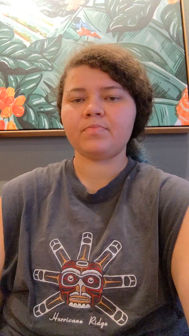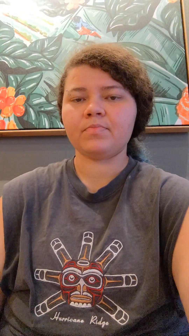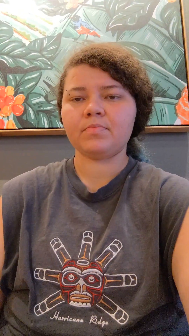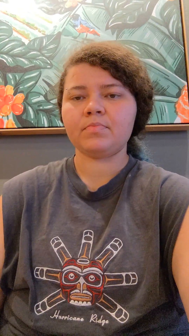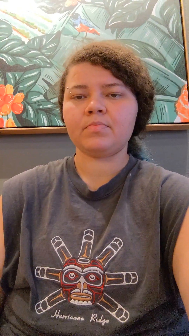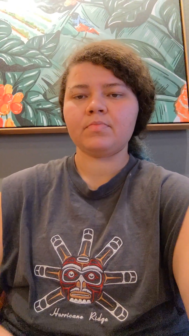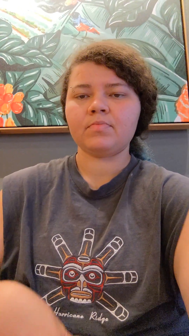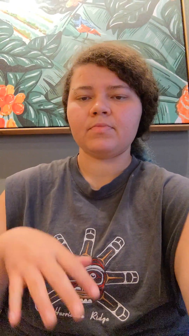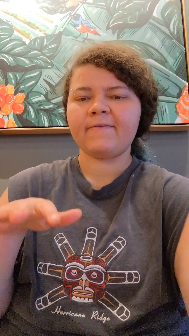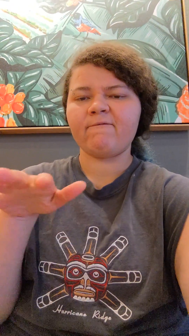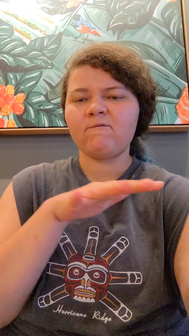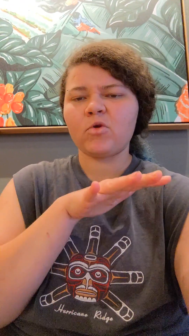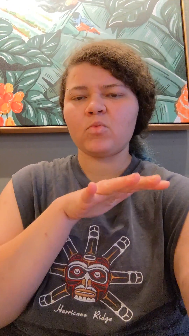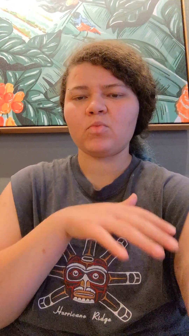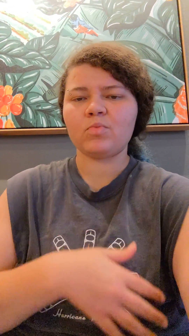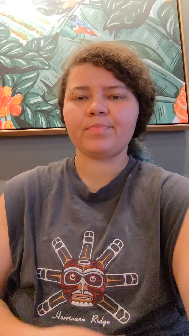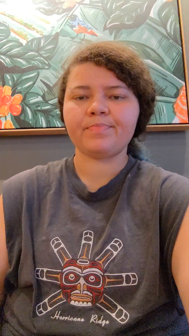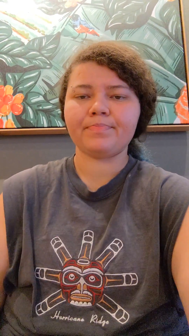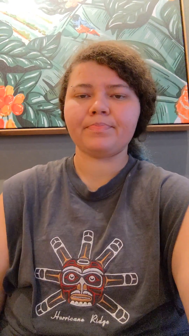full